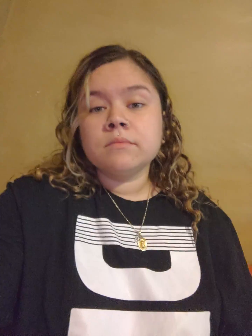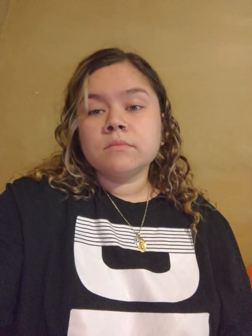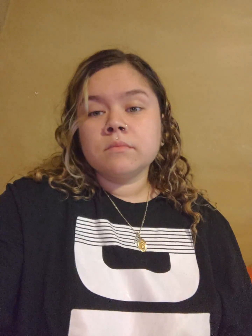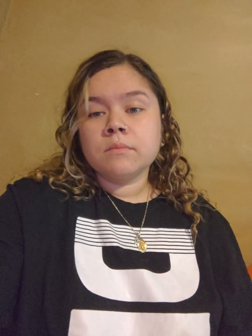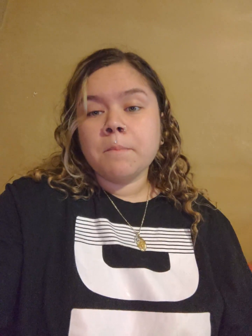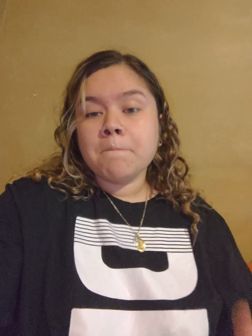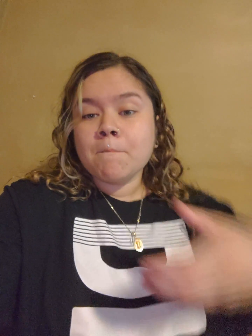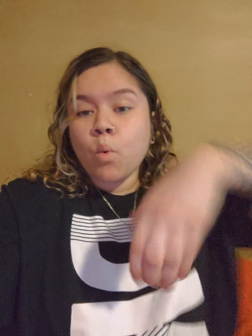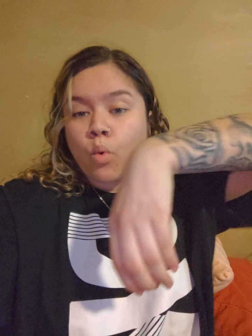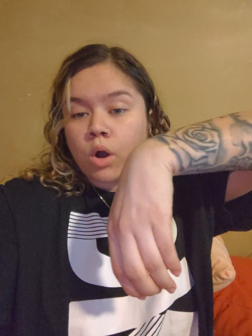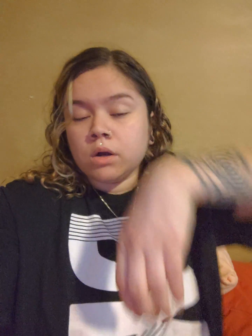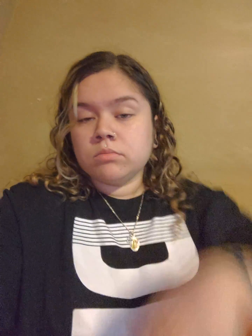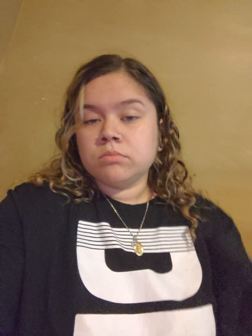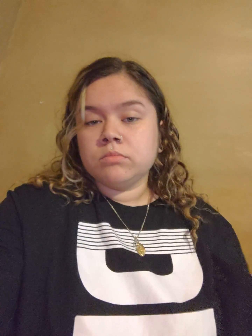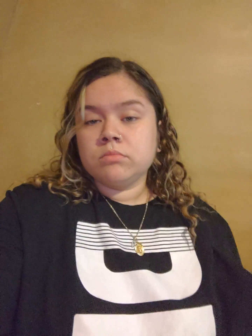pour